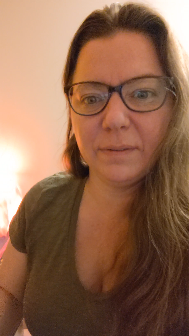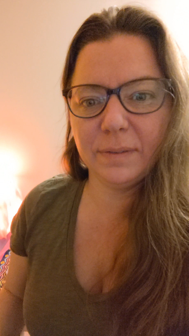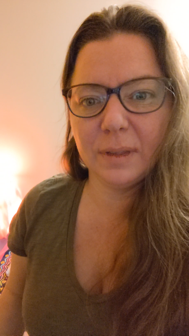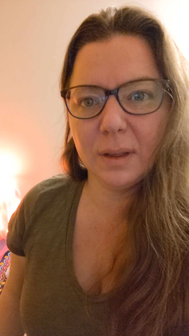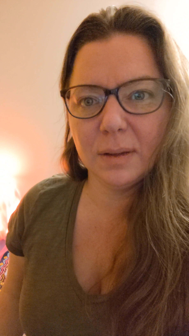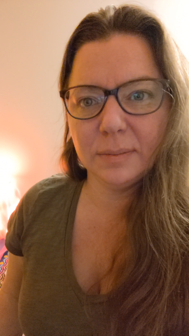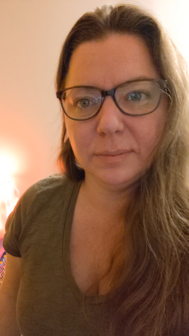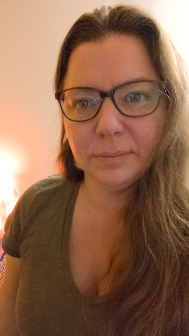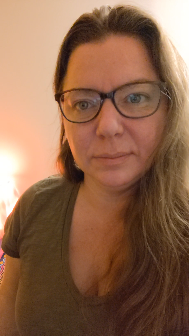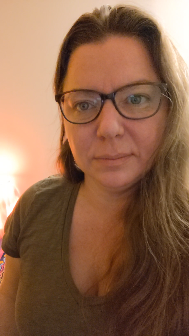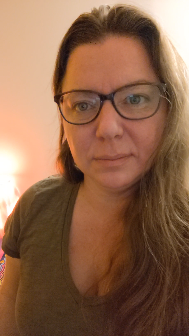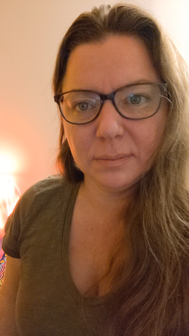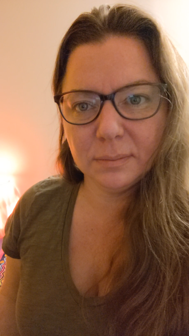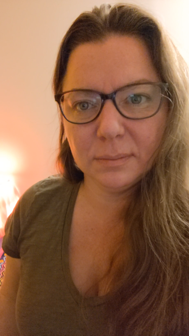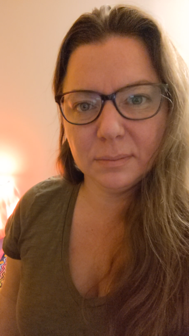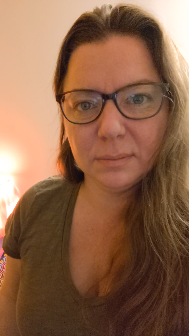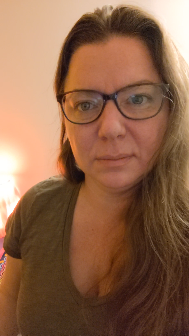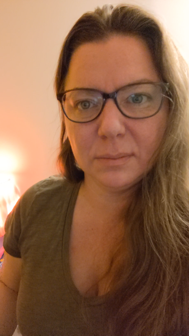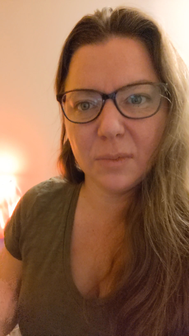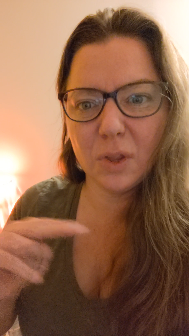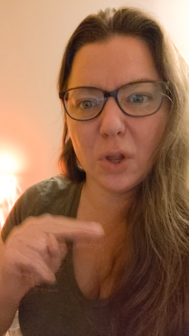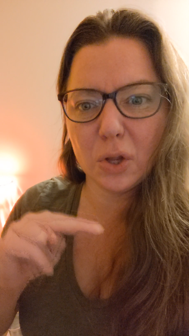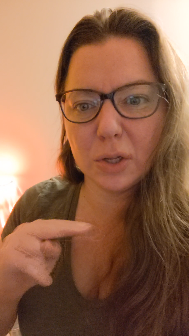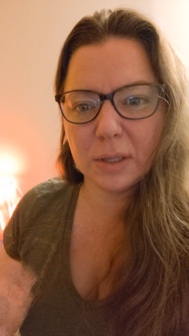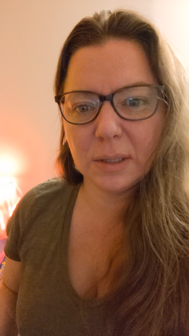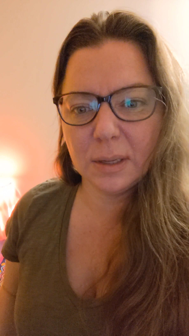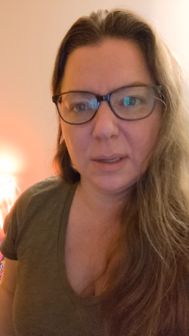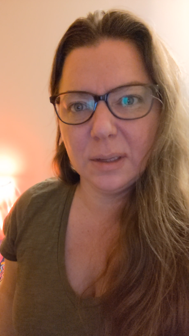nurse